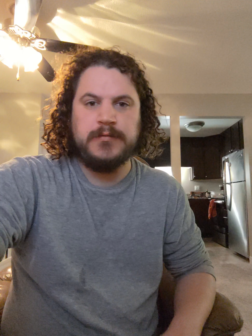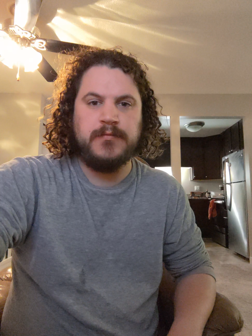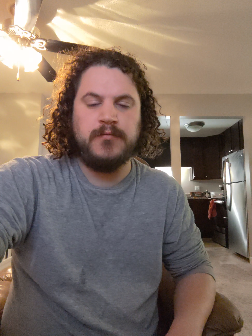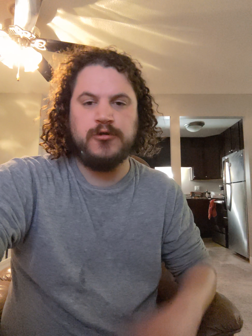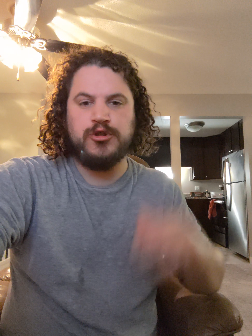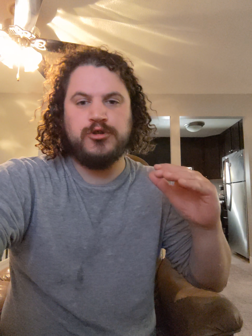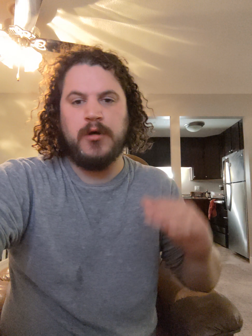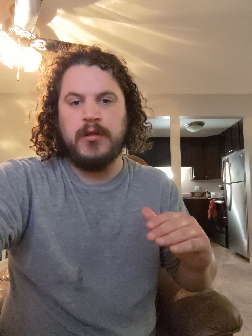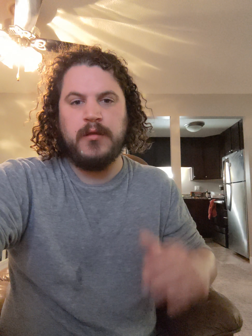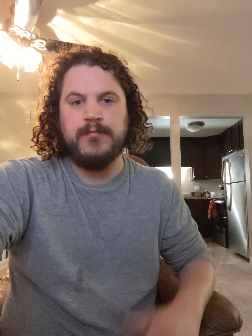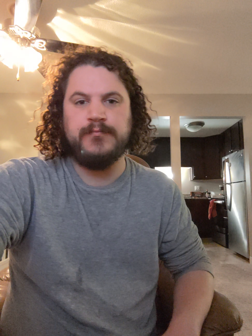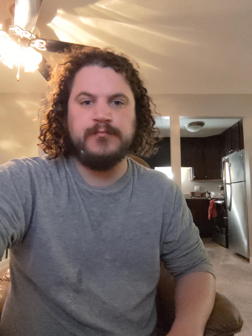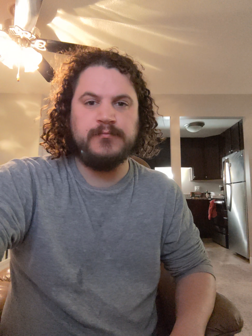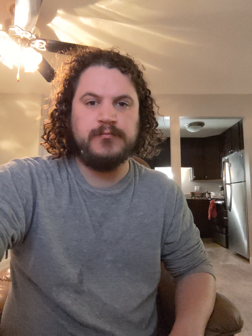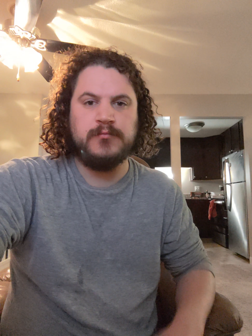child